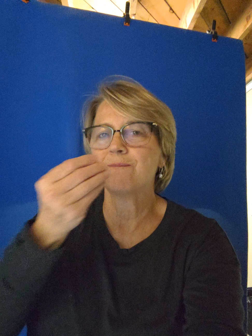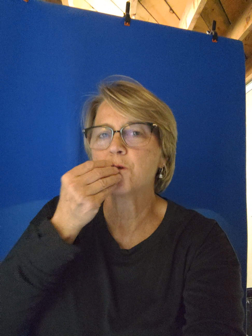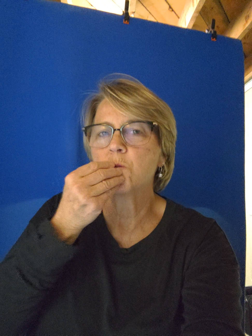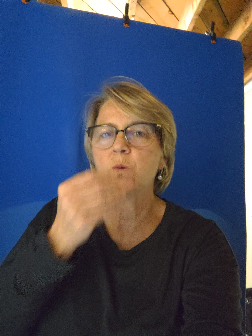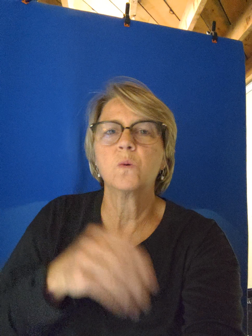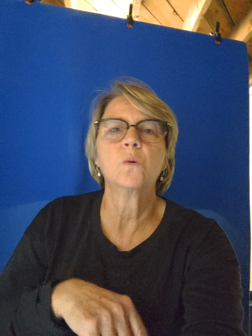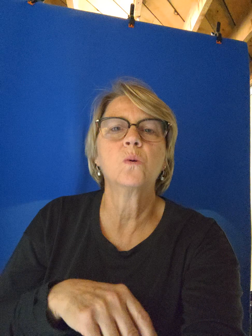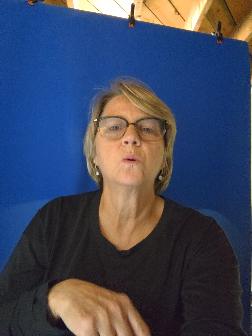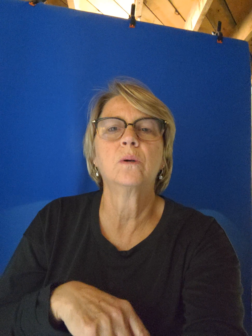food